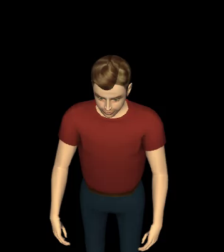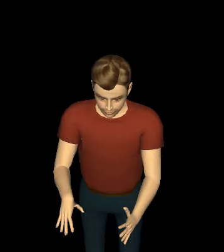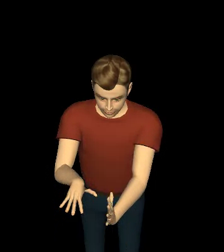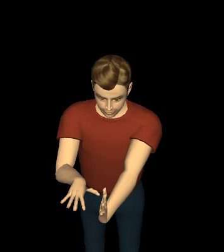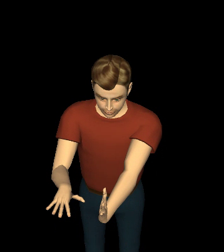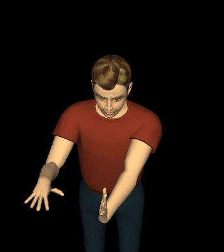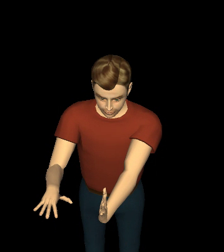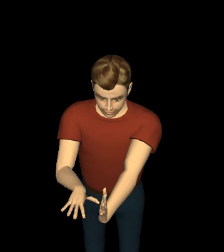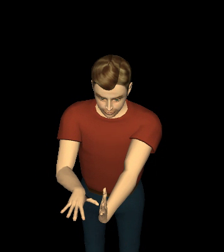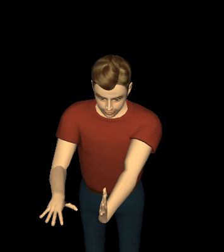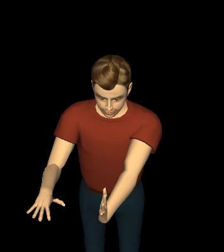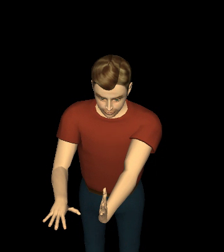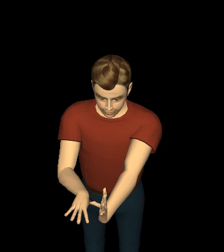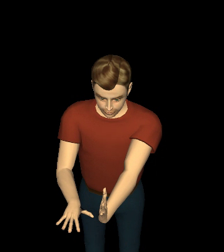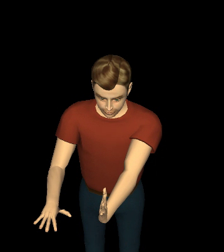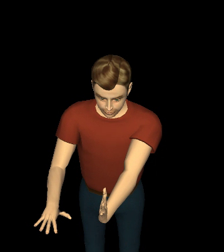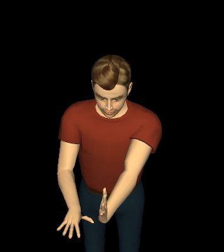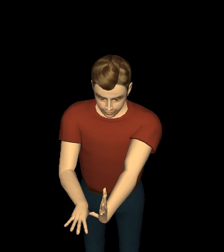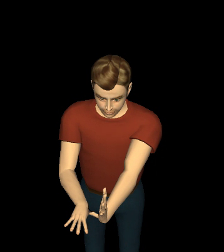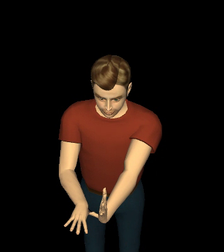خريف